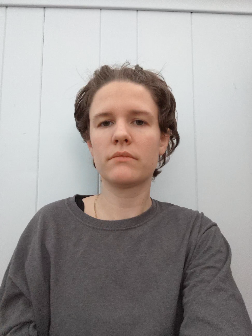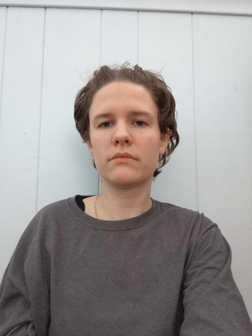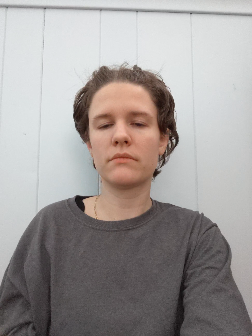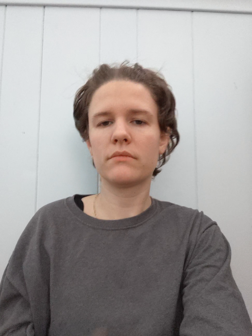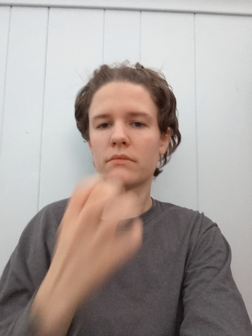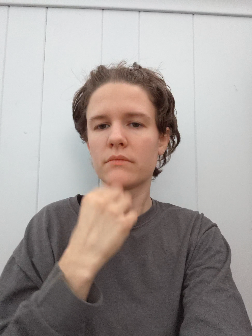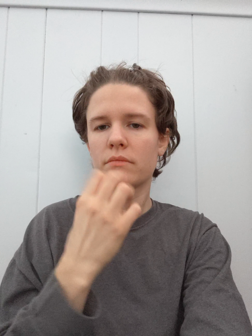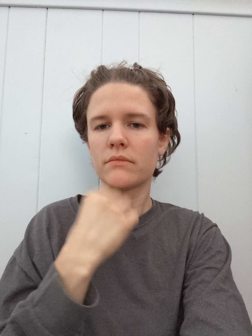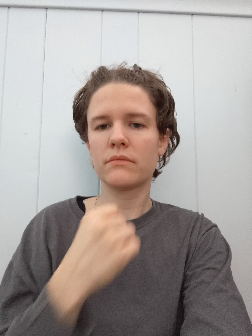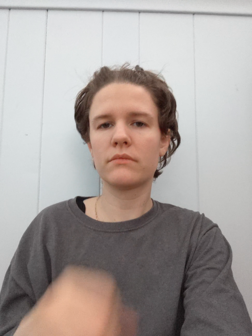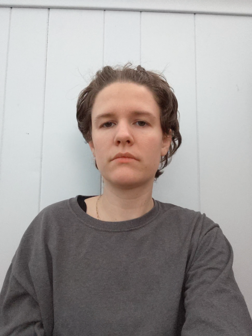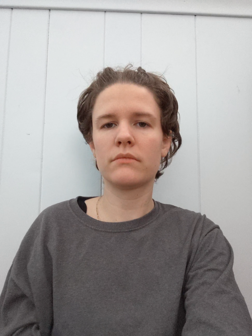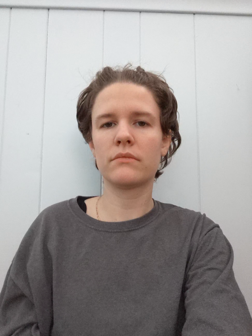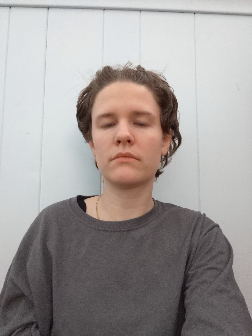underwear